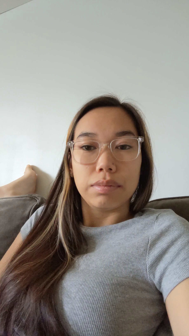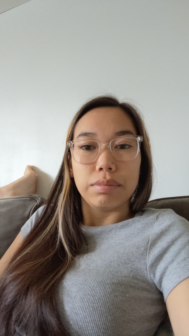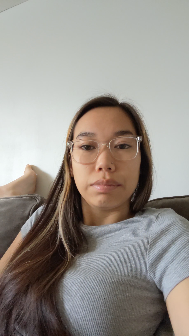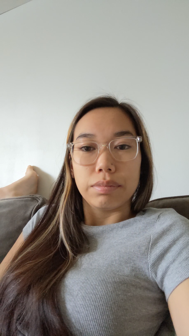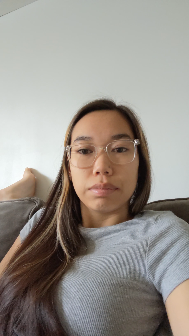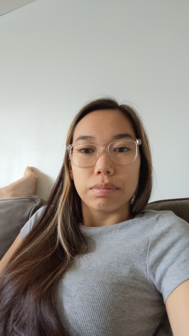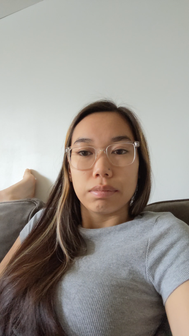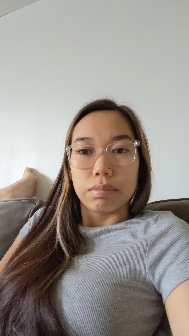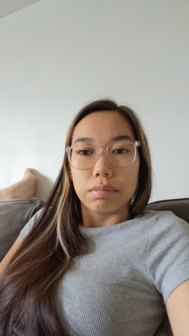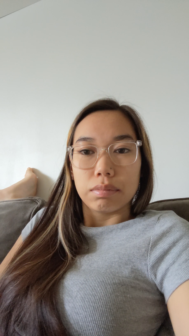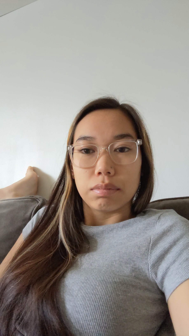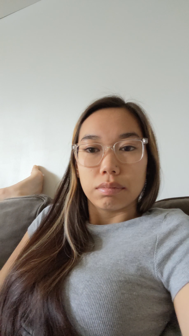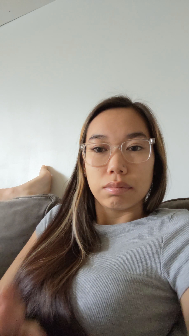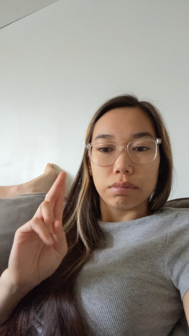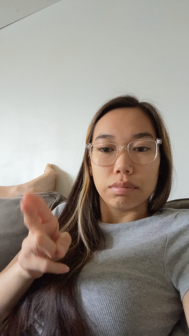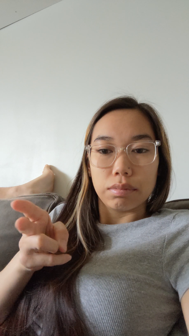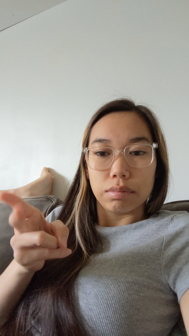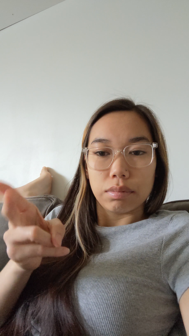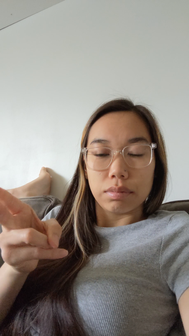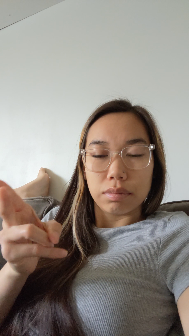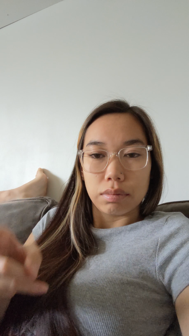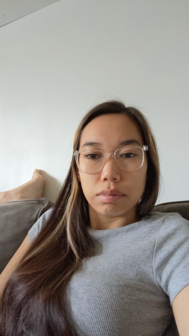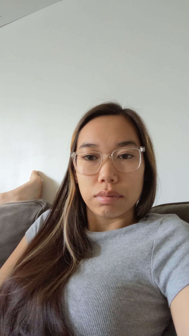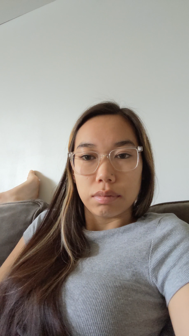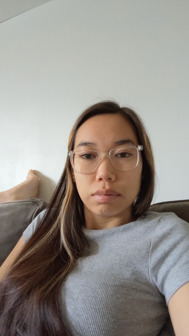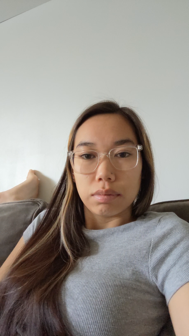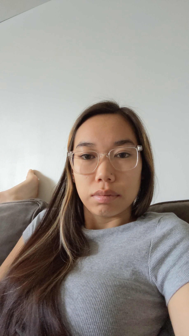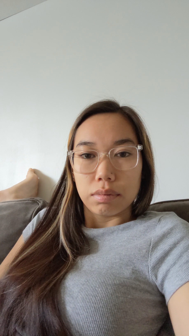hurry